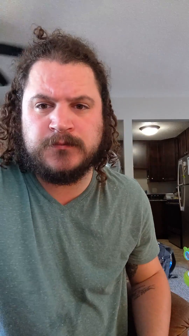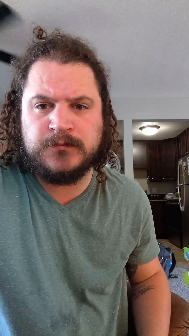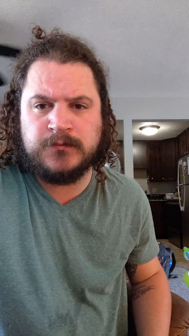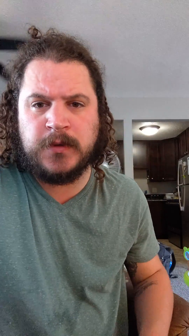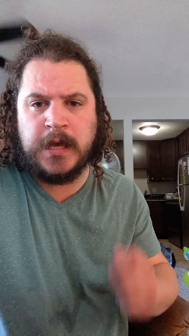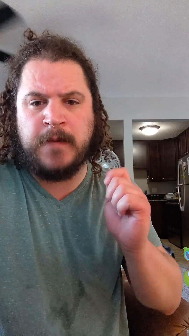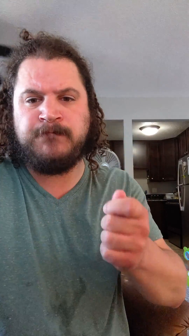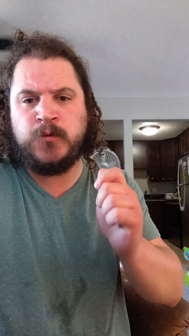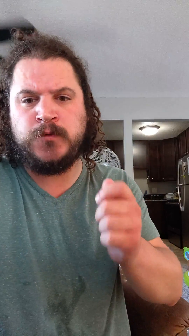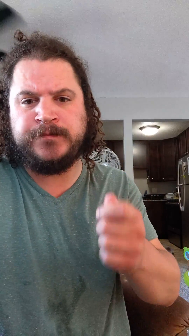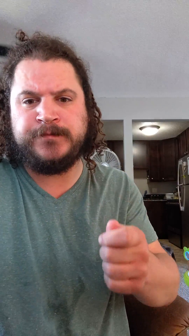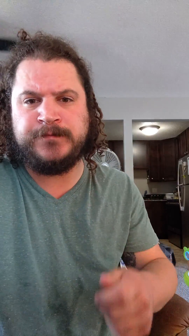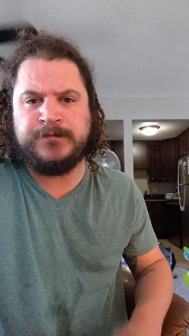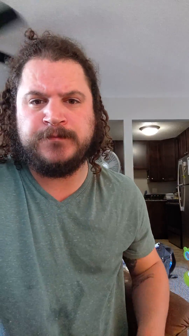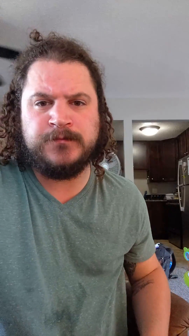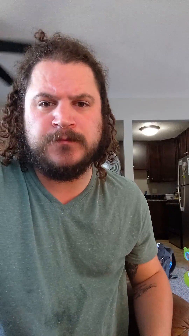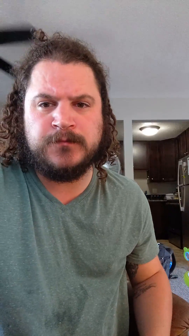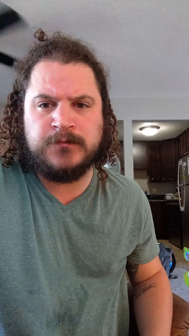hammer